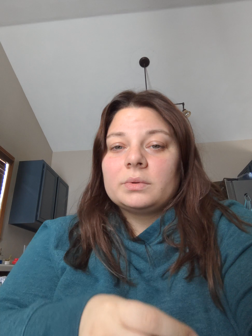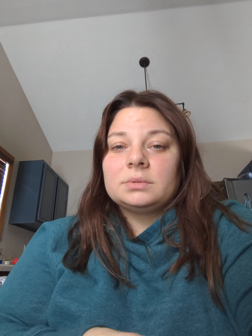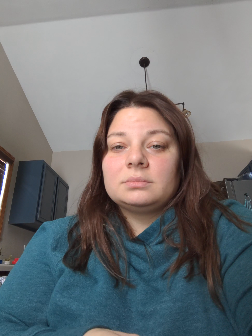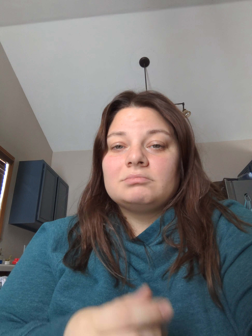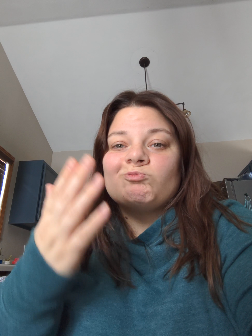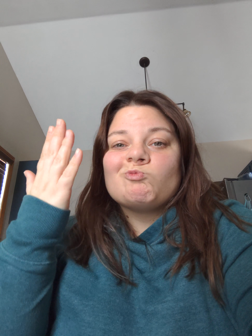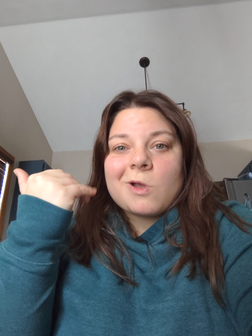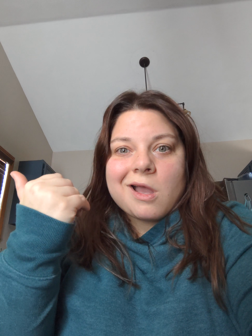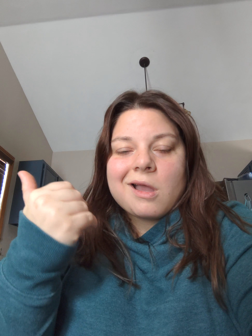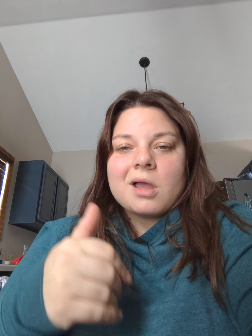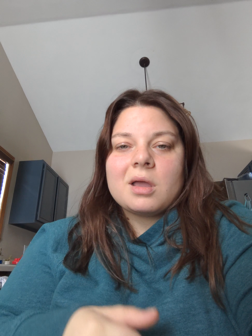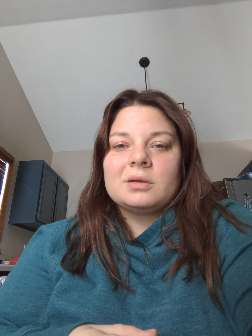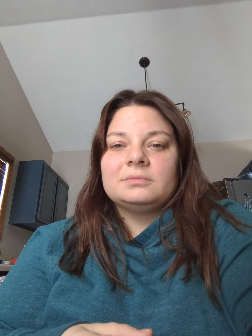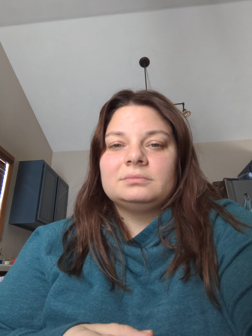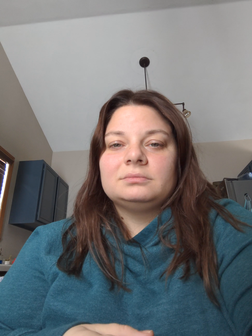why